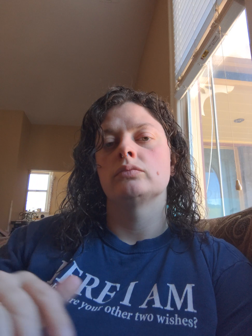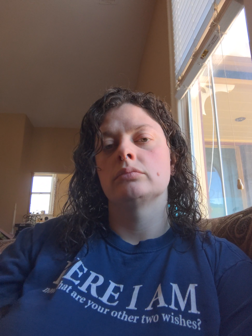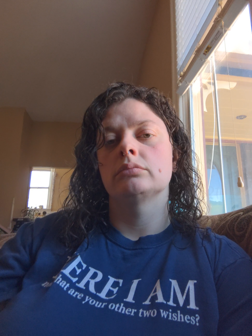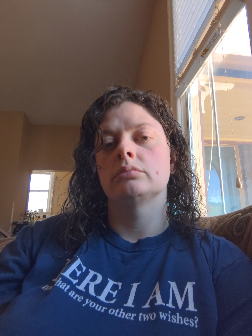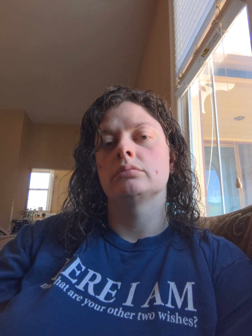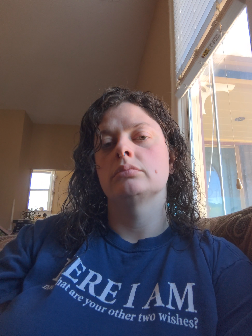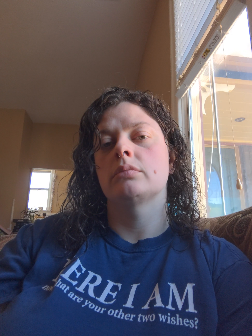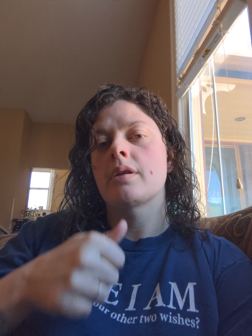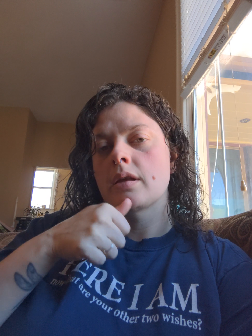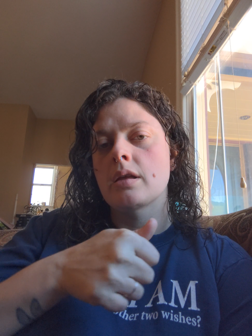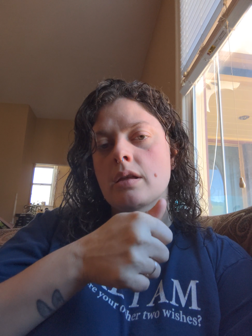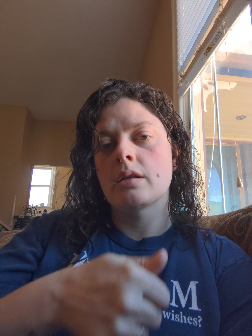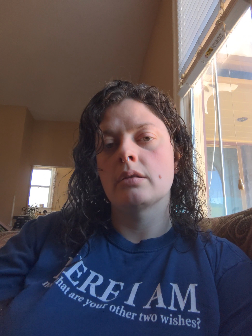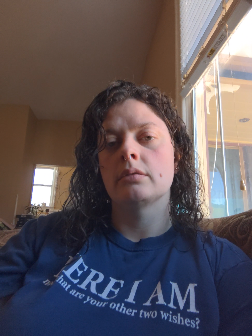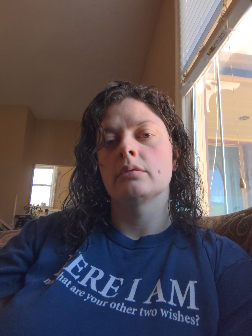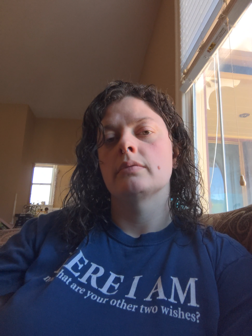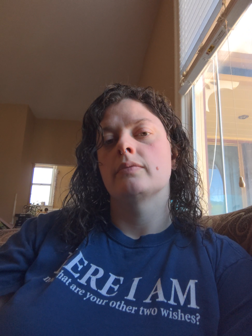hide